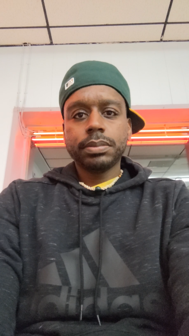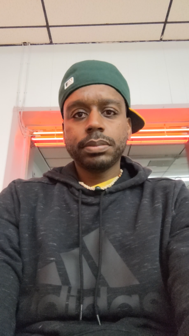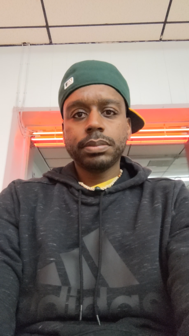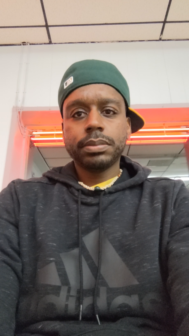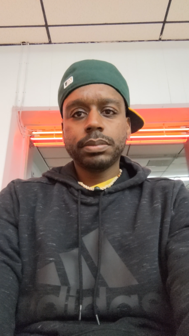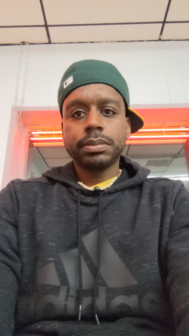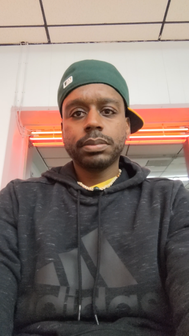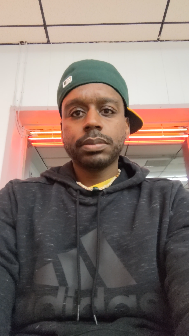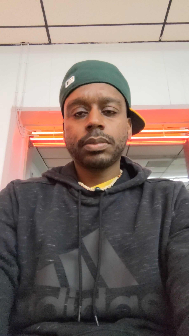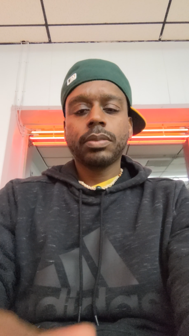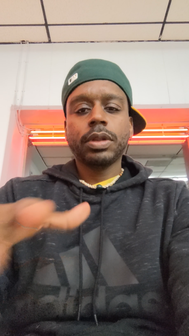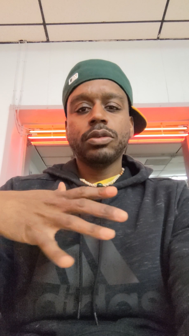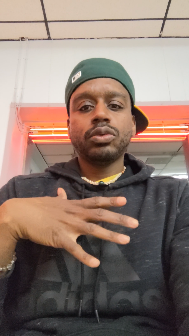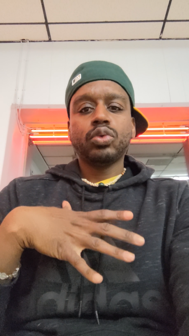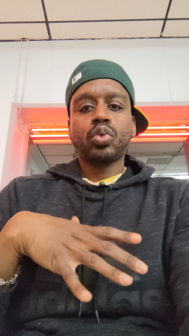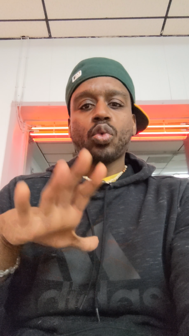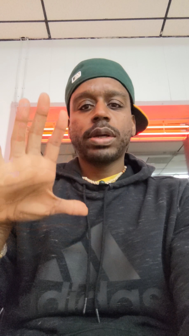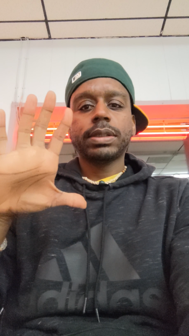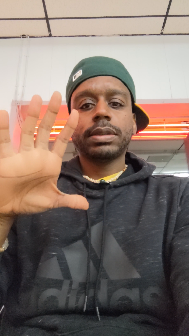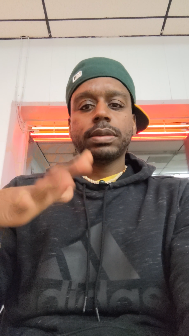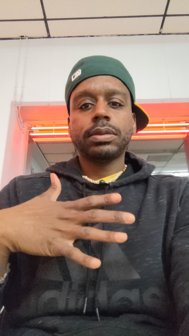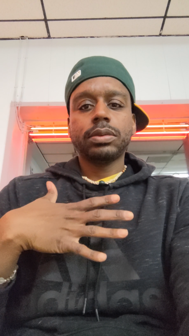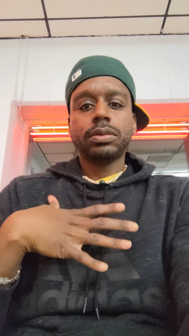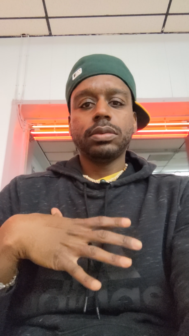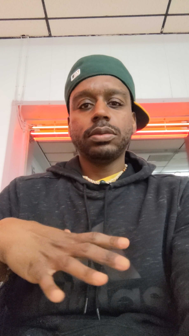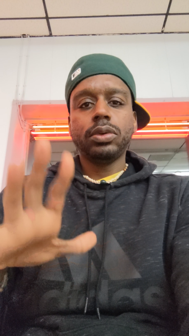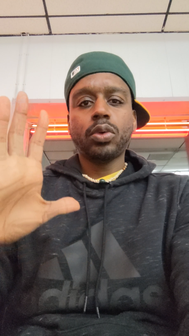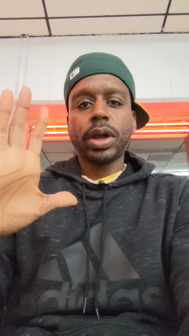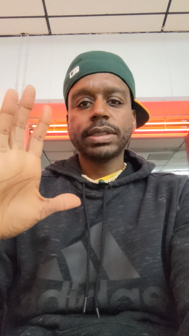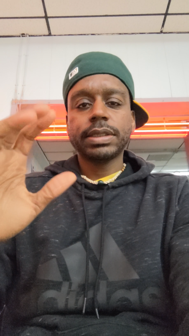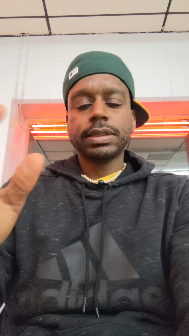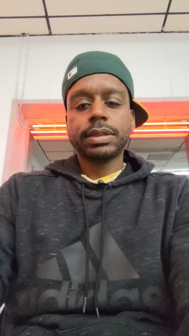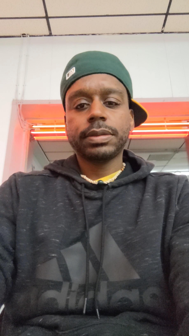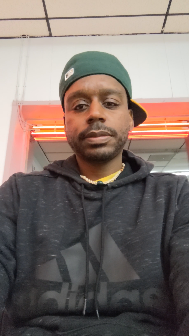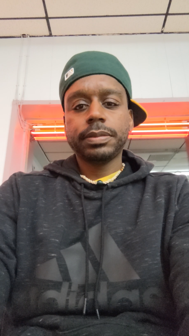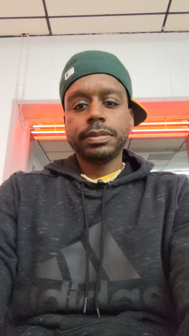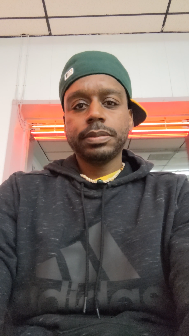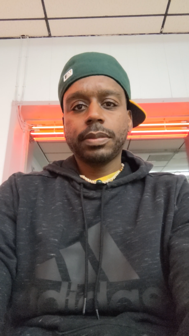dress